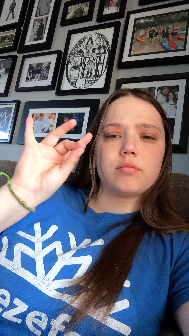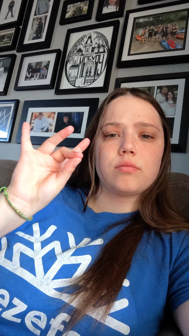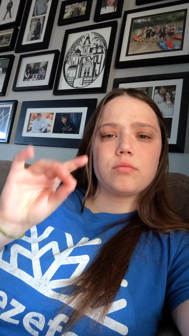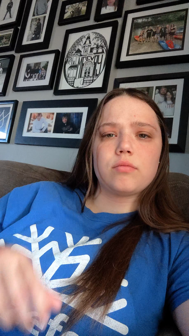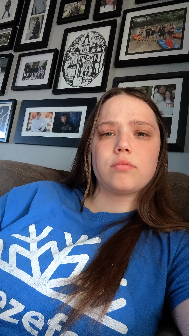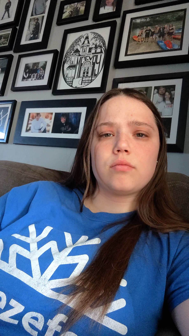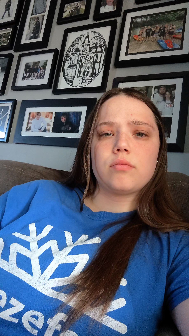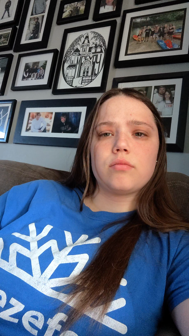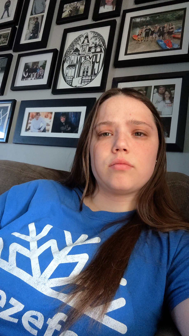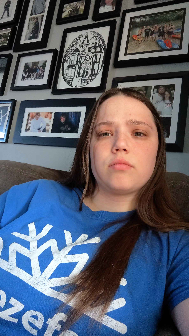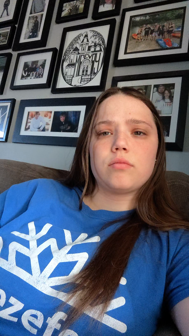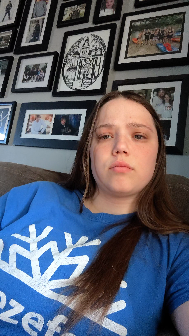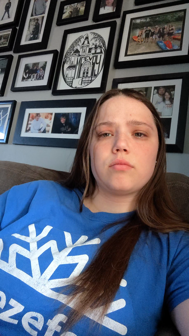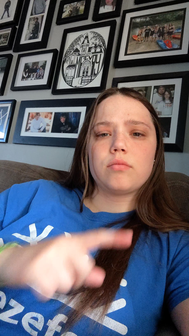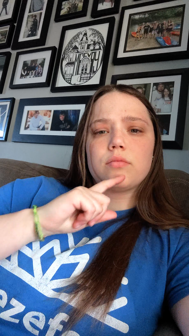is